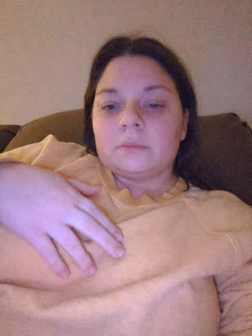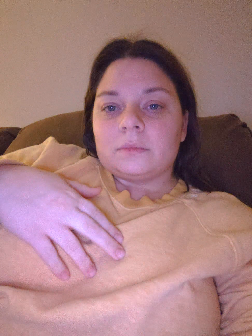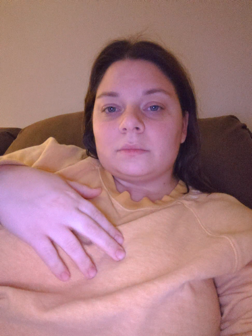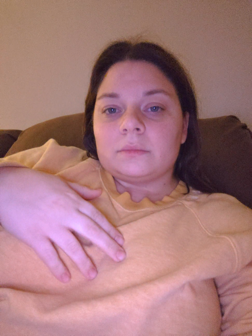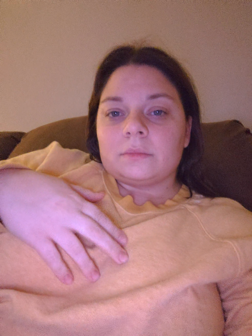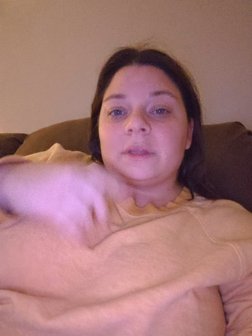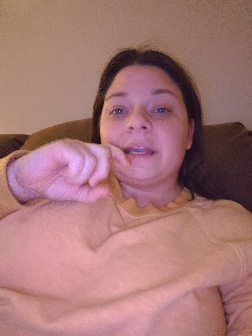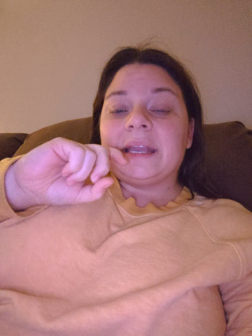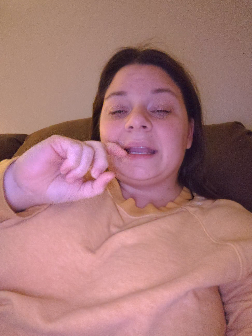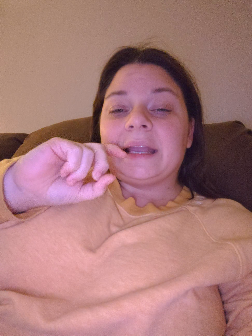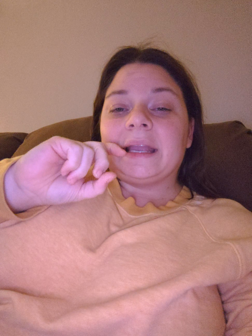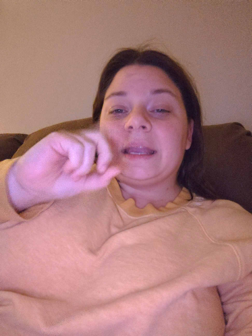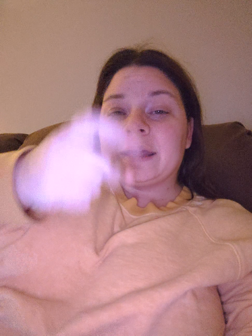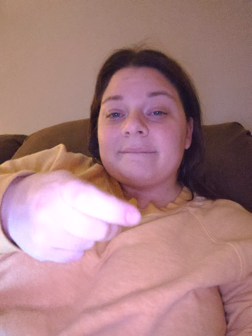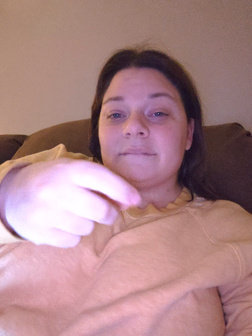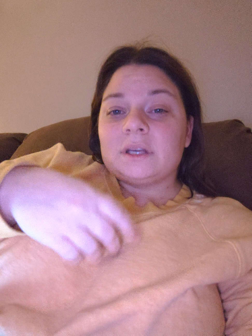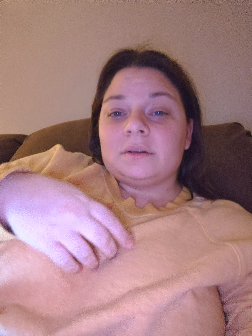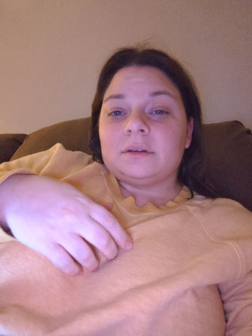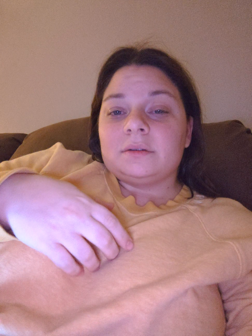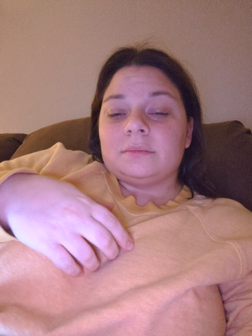give